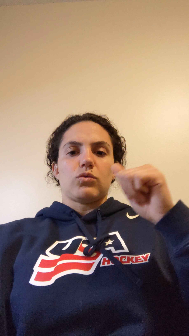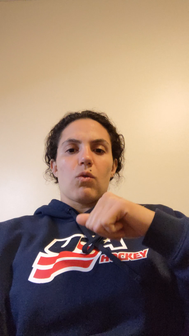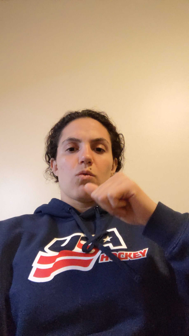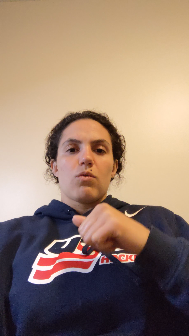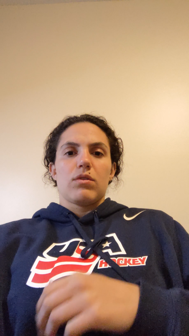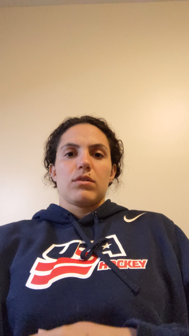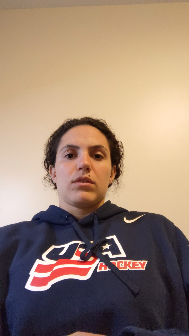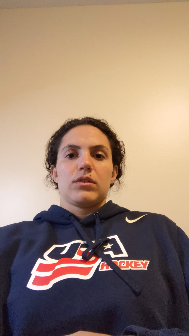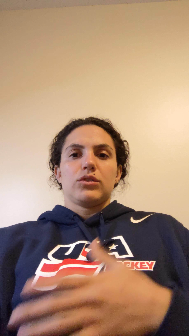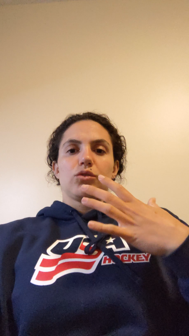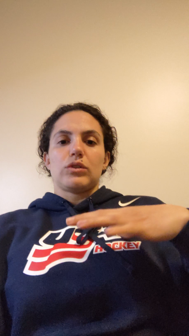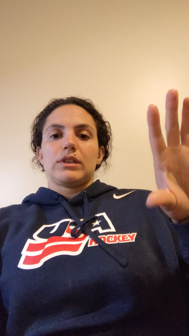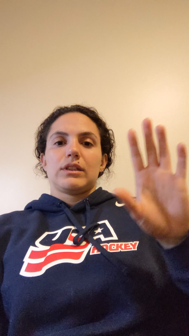dress